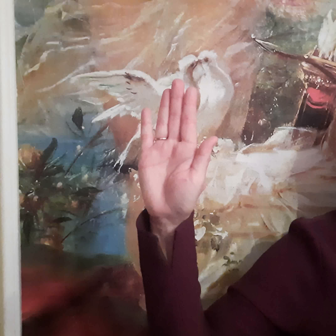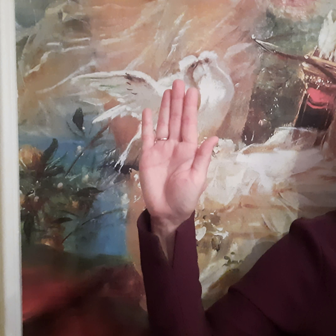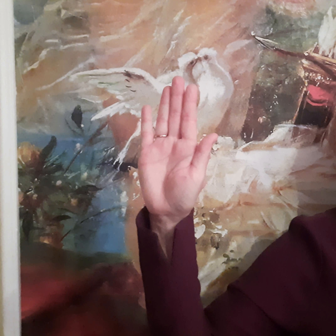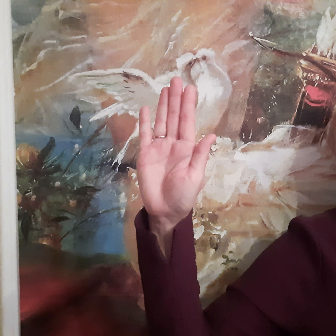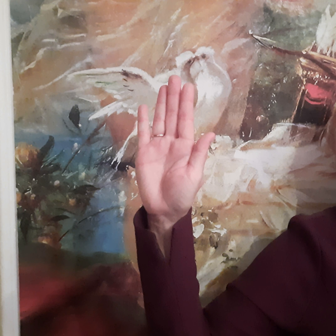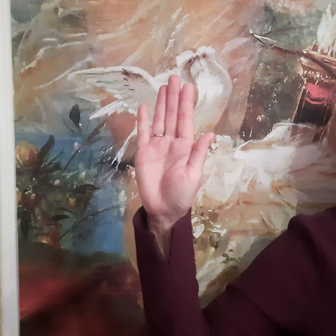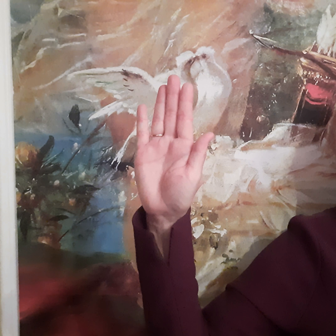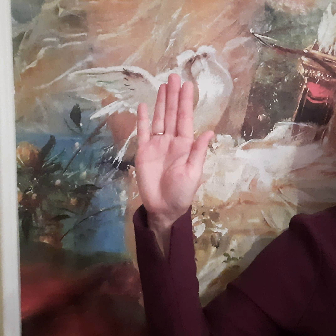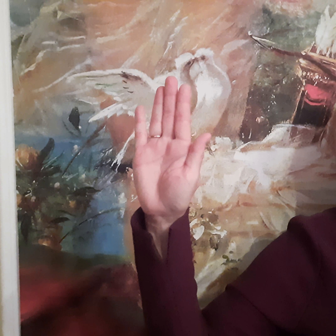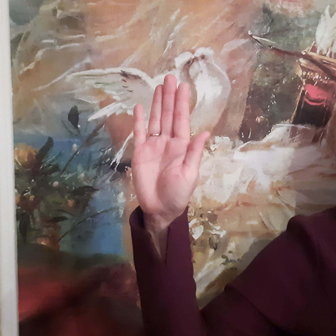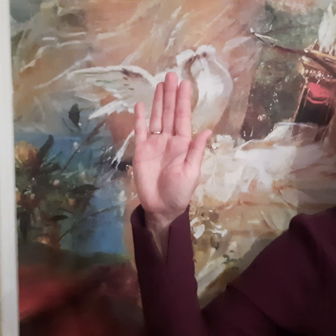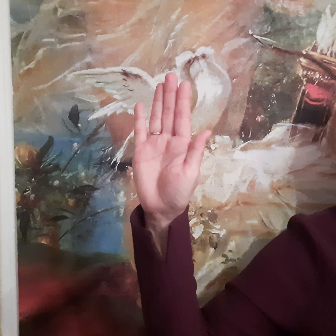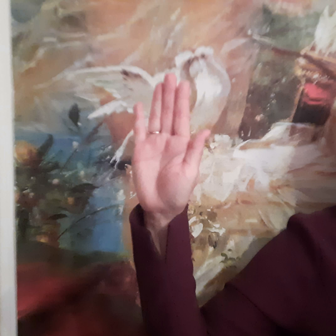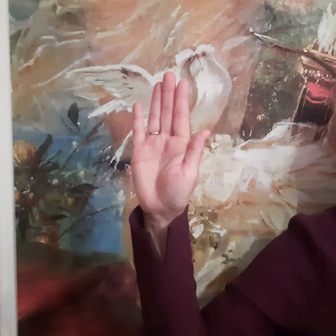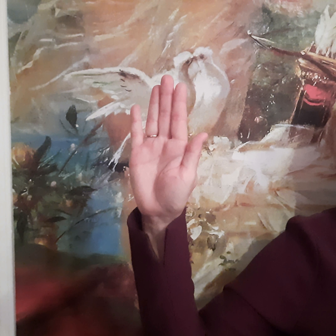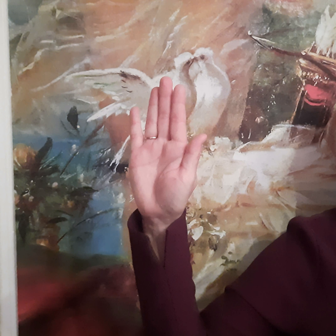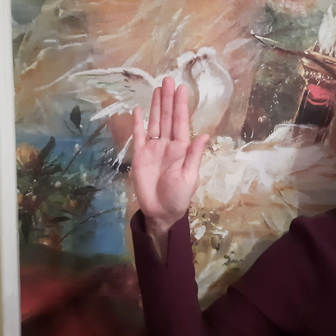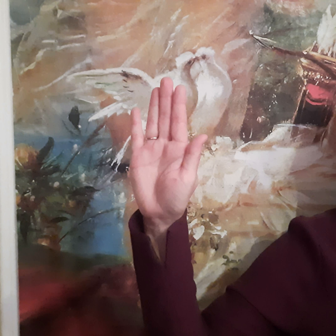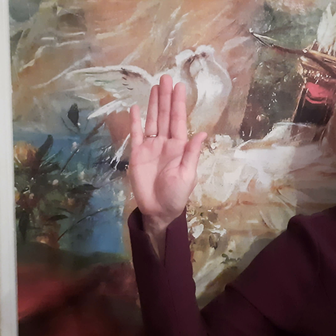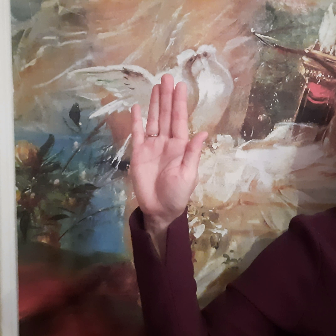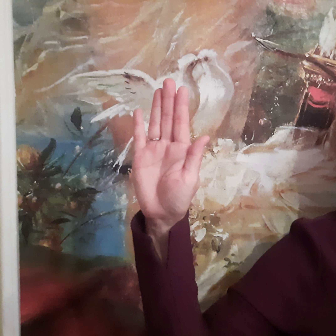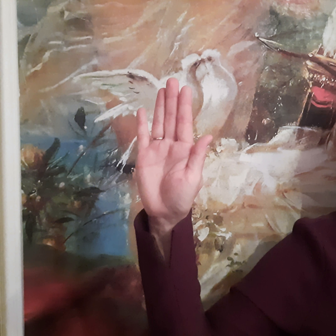В